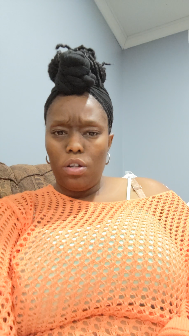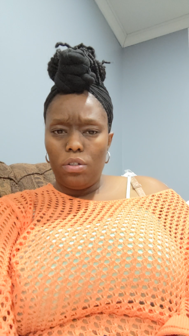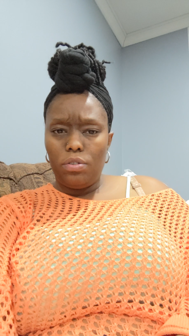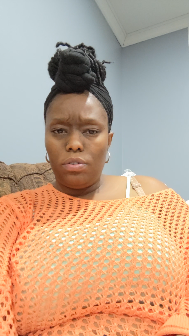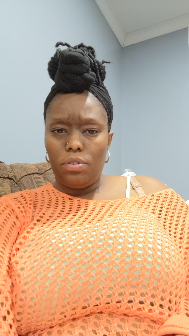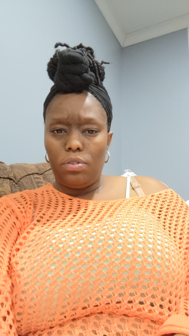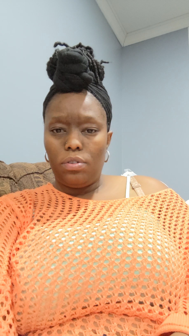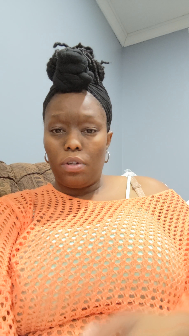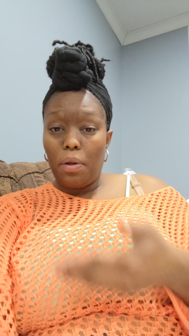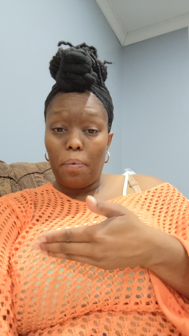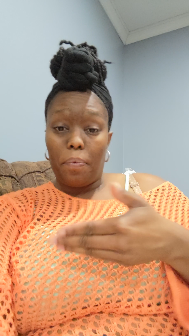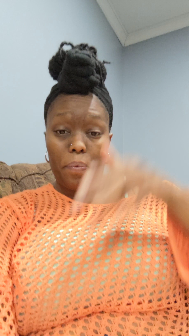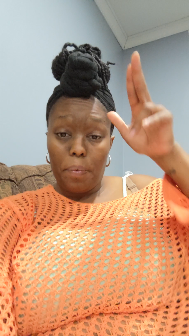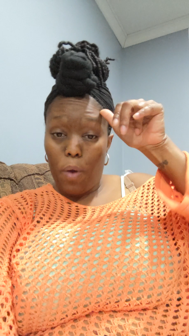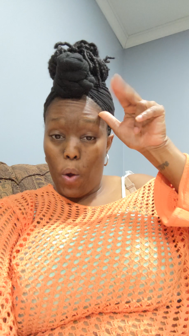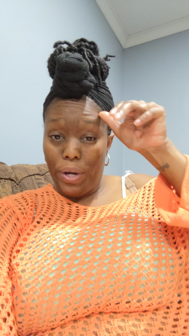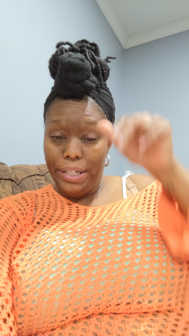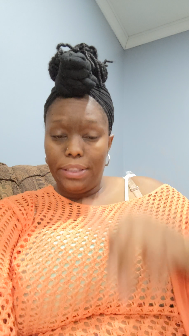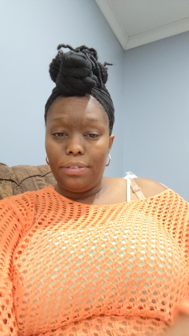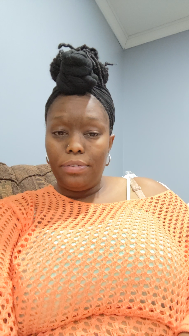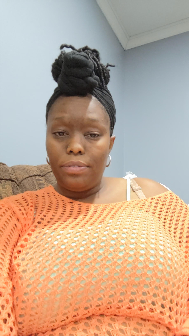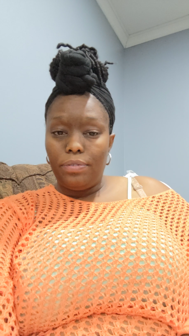pony